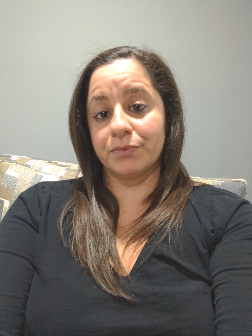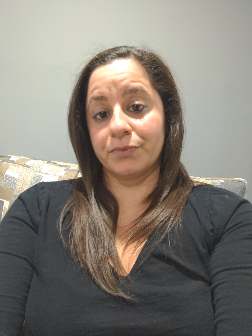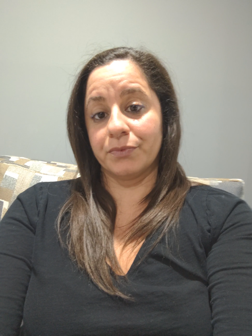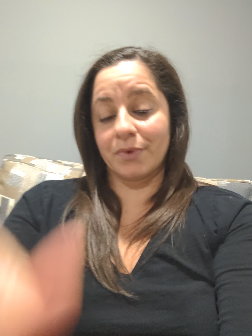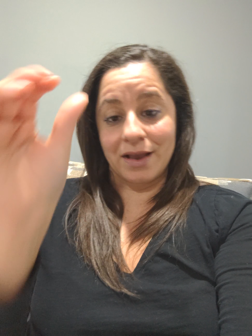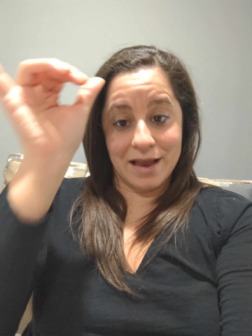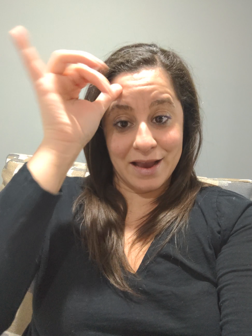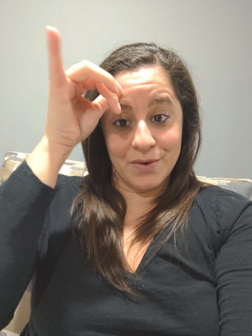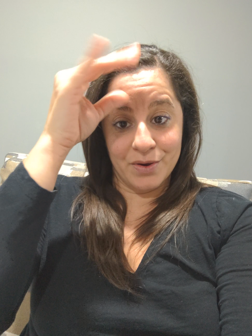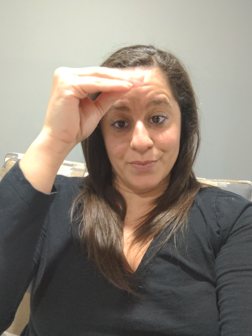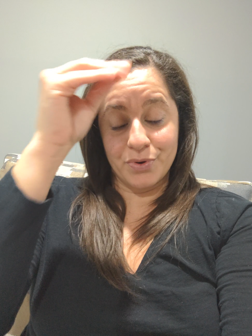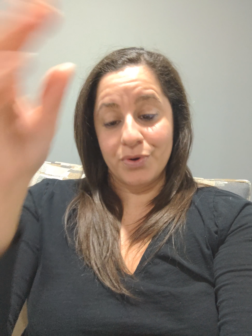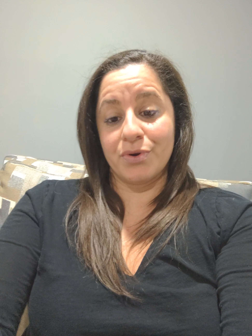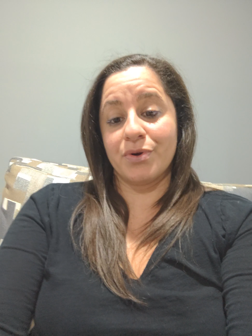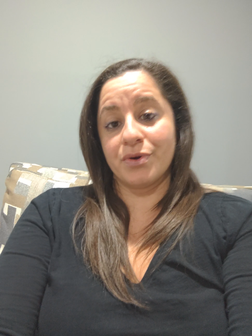cowboy